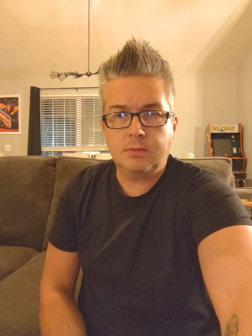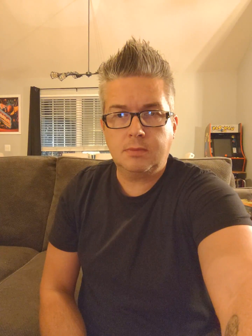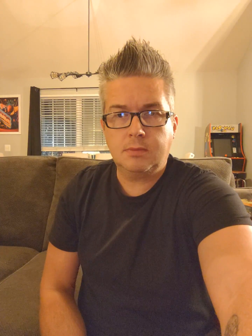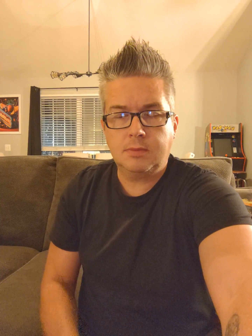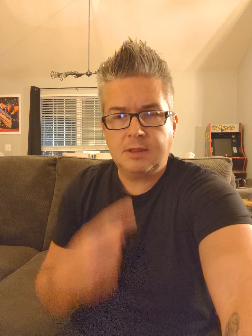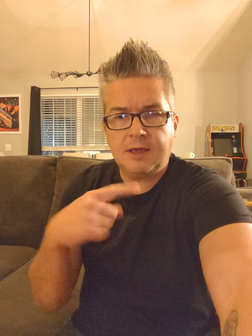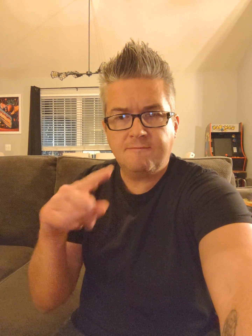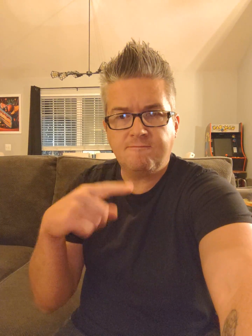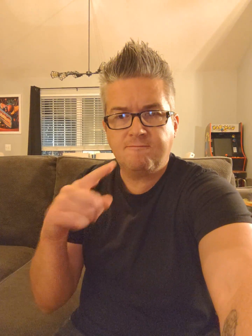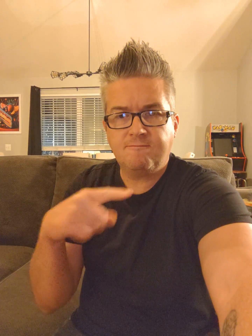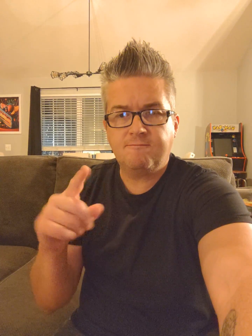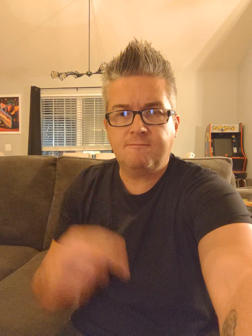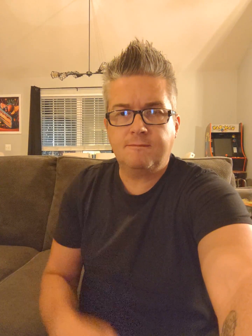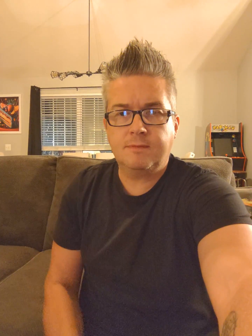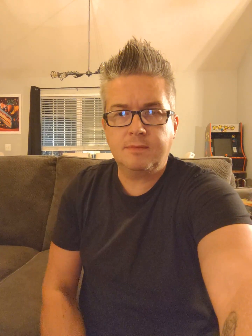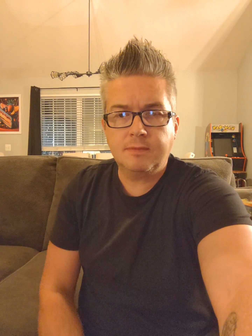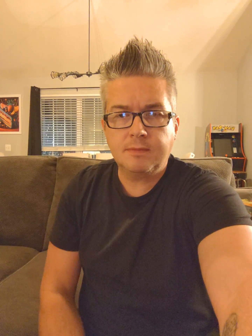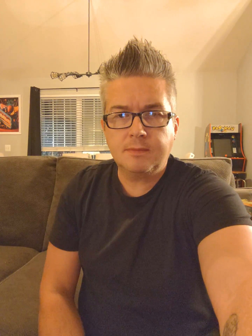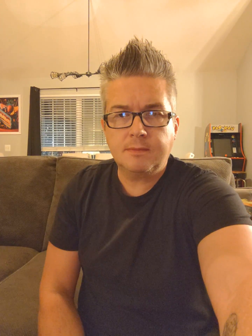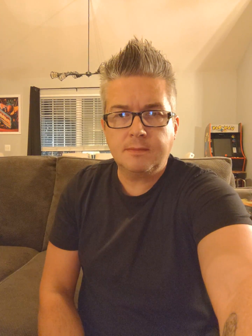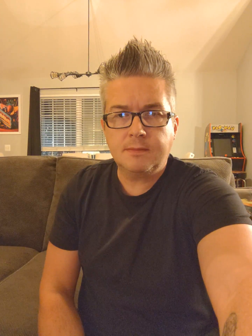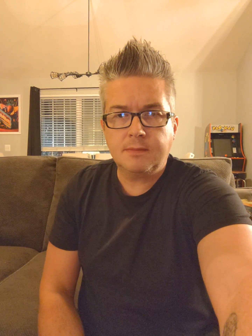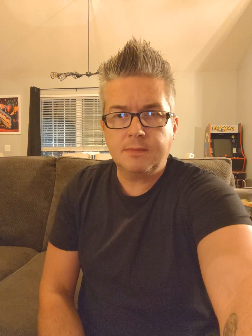knife